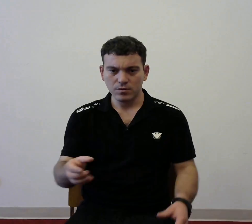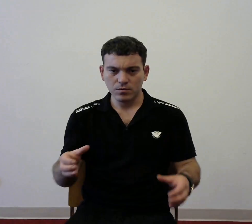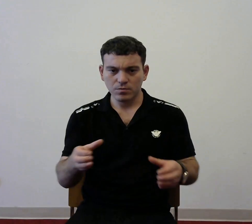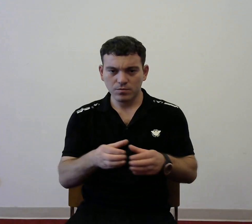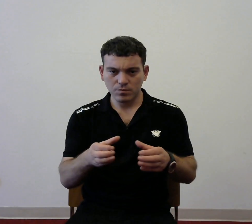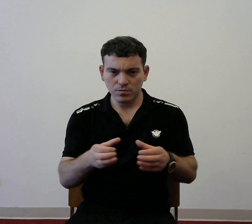komanda